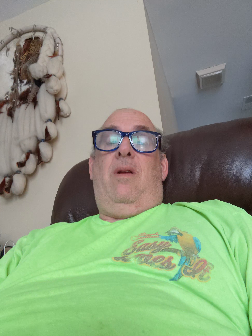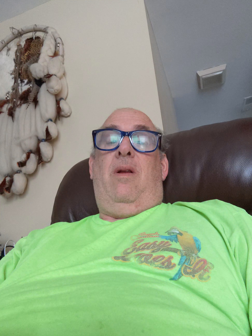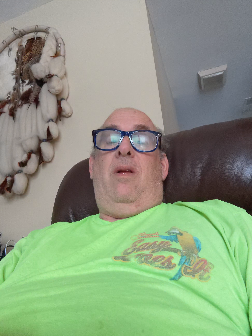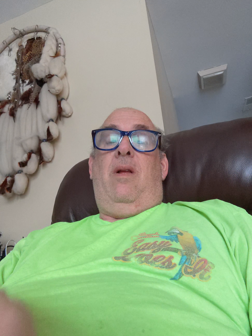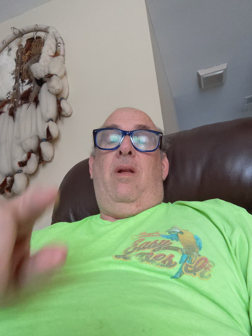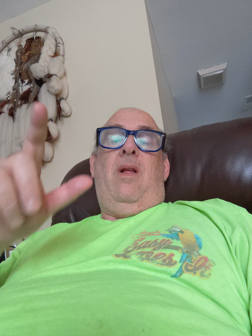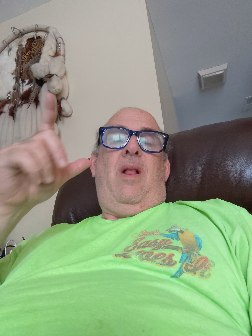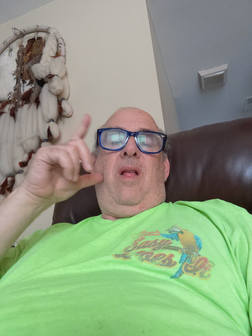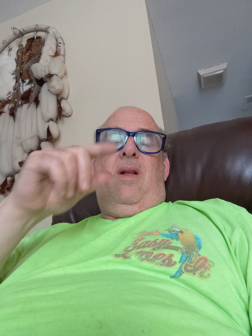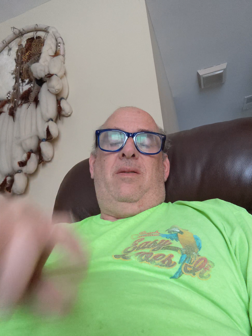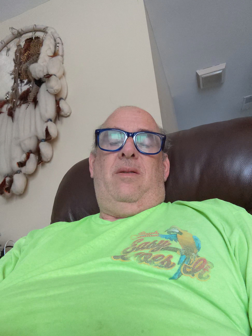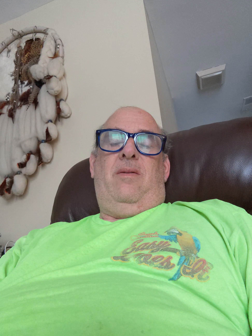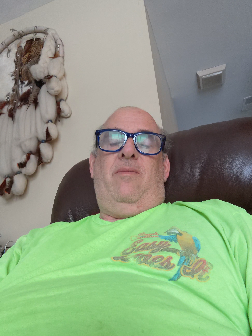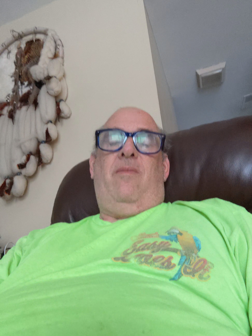listen